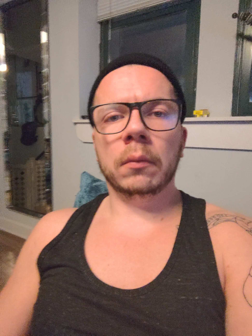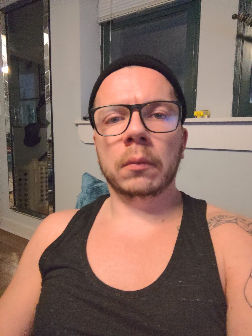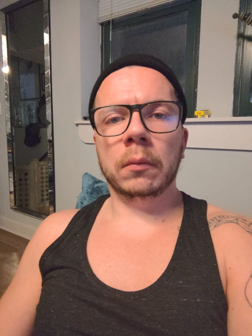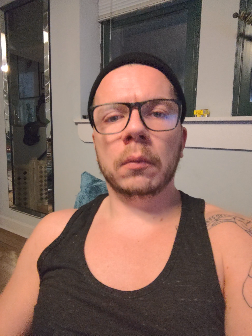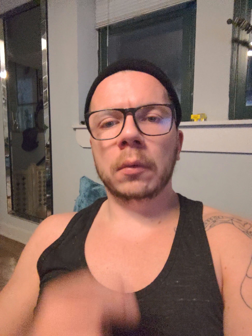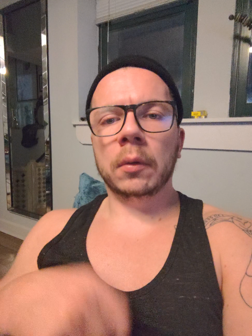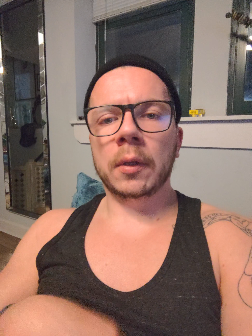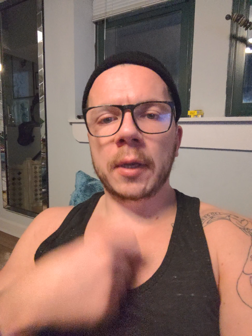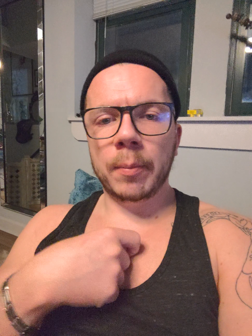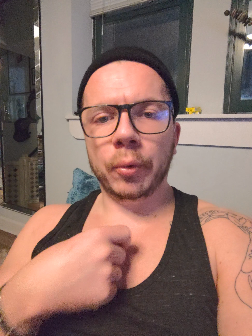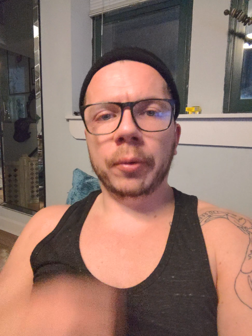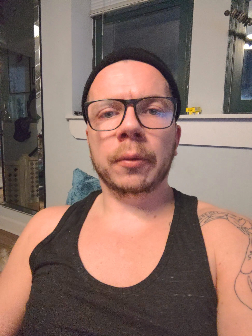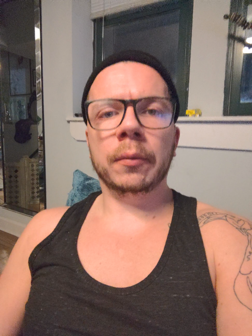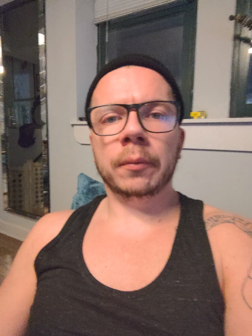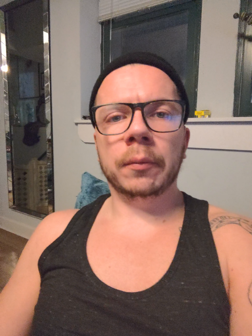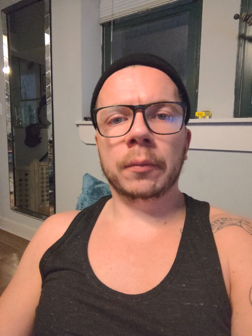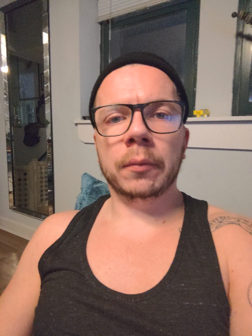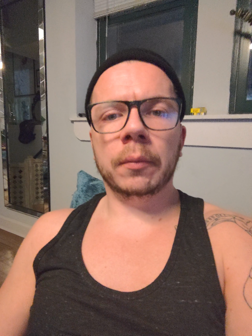zipper